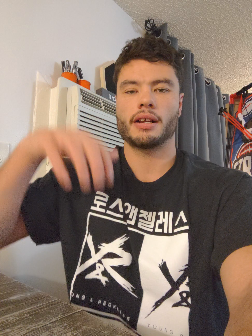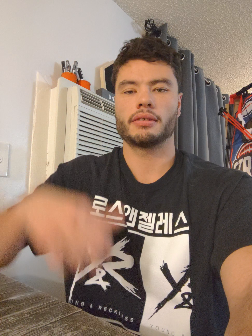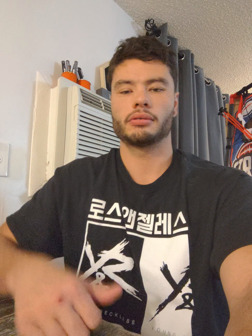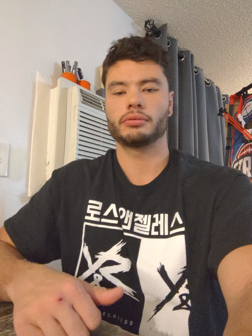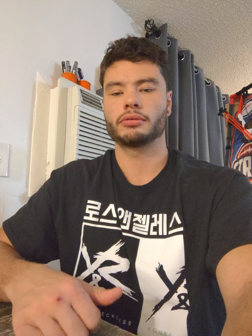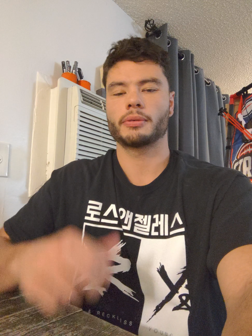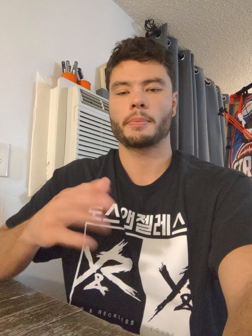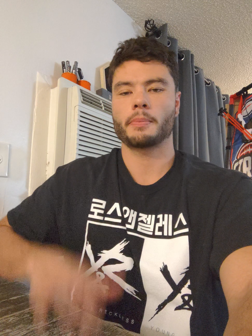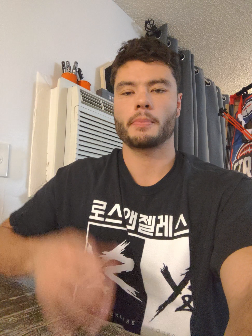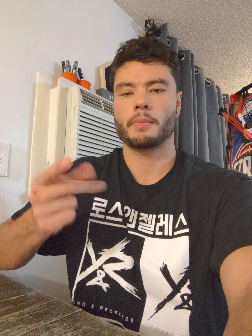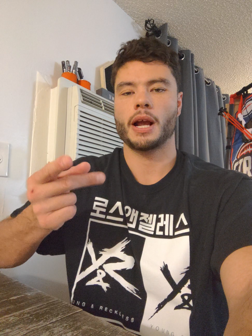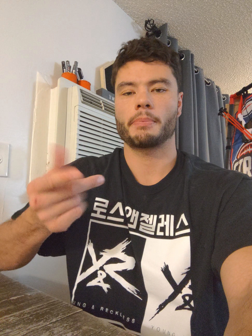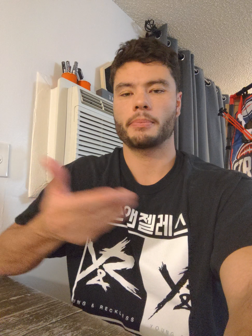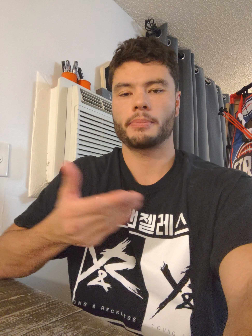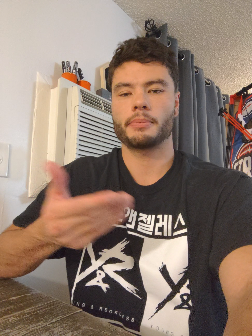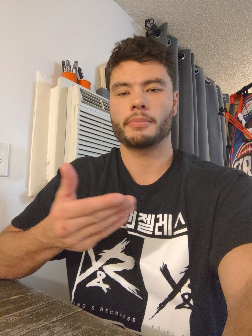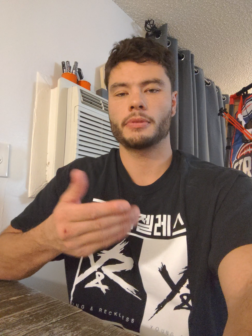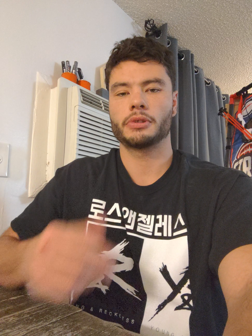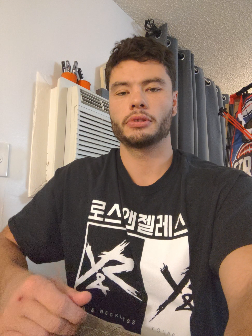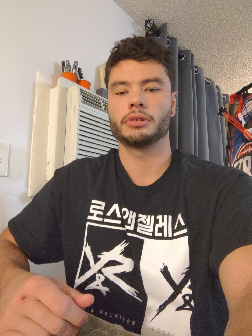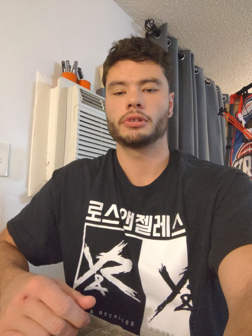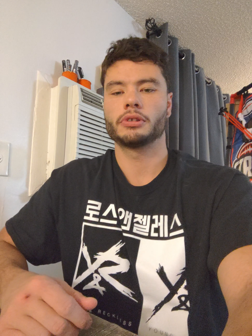puppy